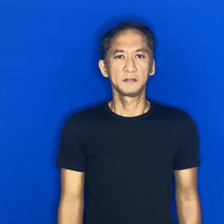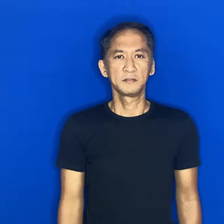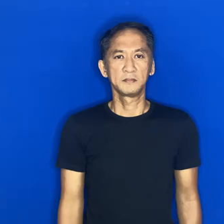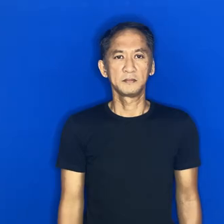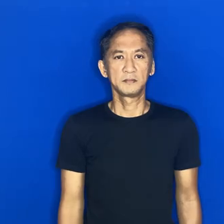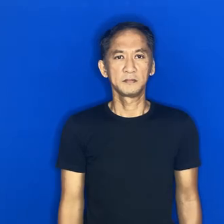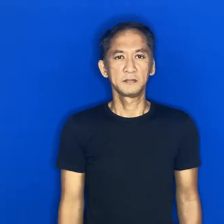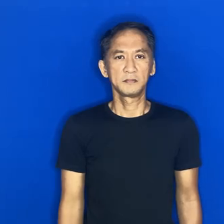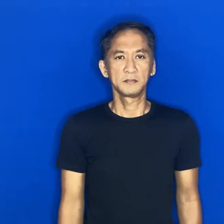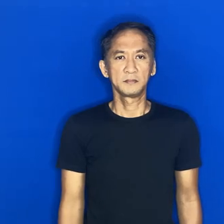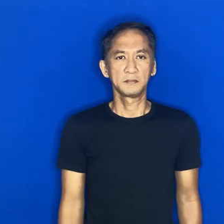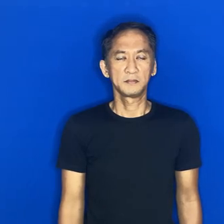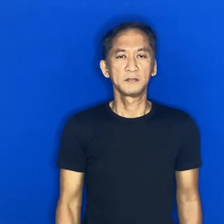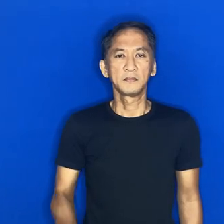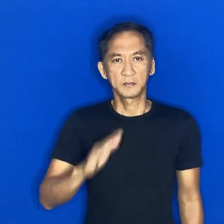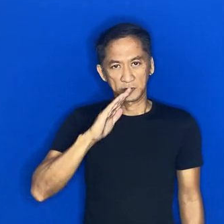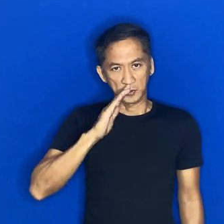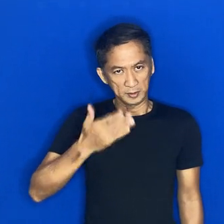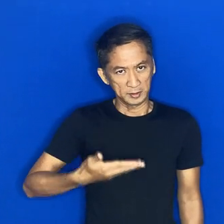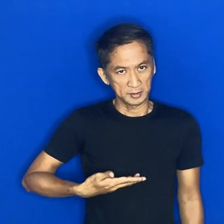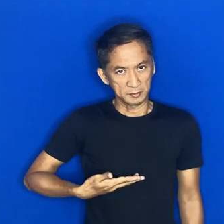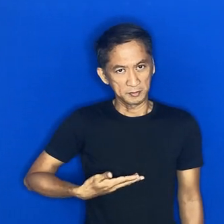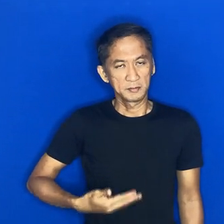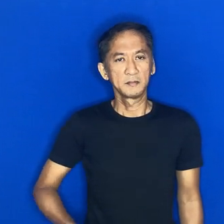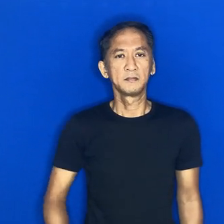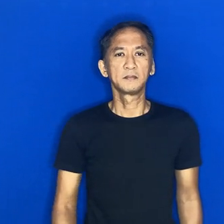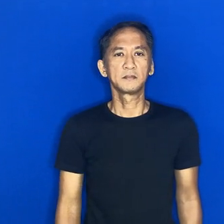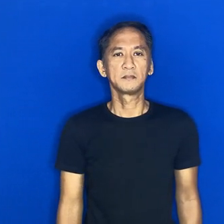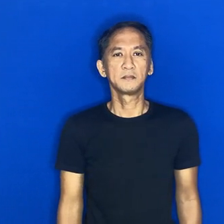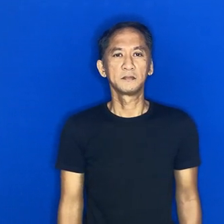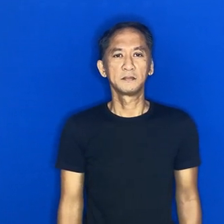youre welcome